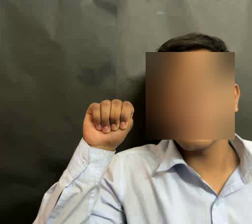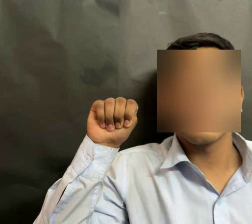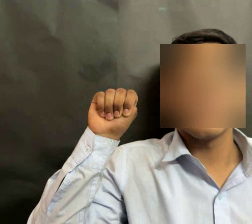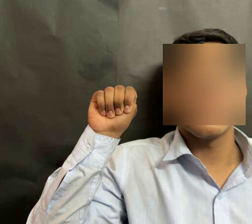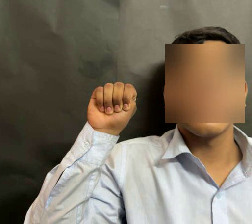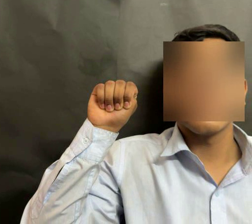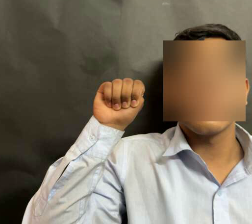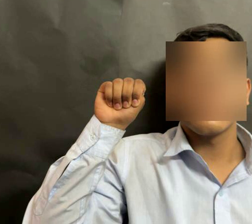M